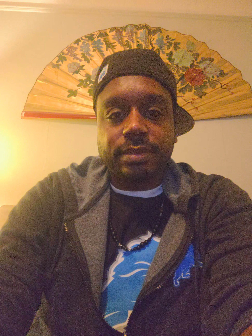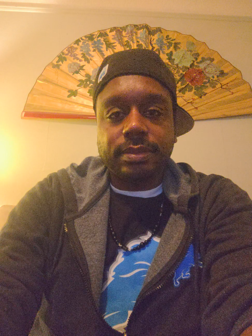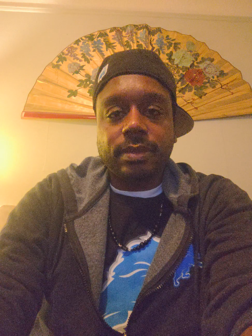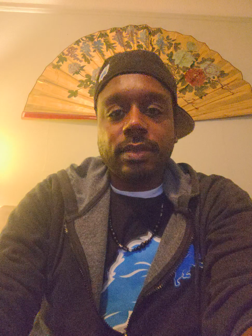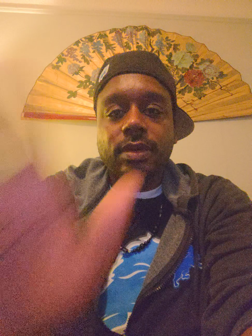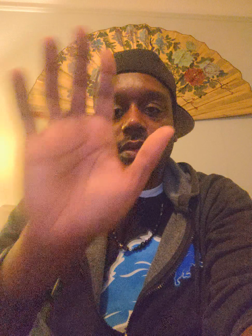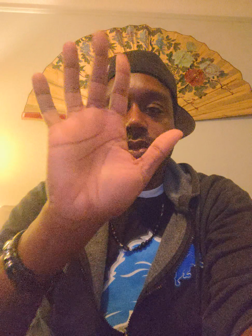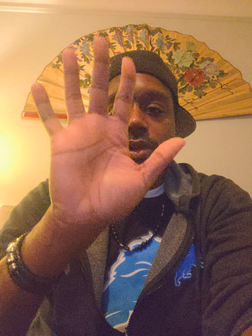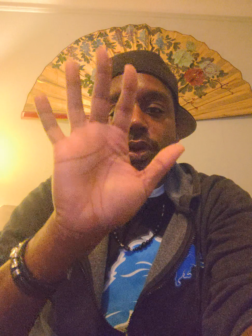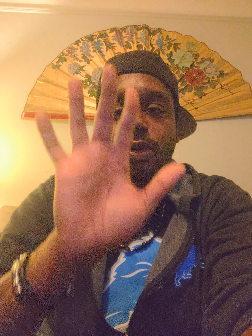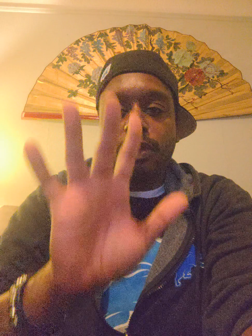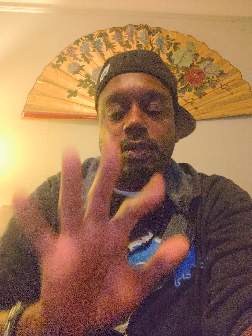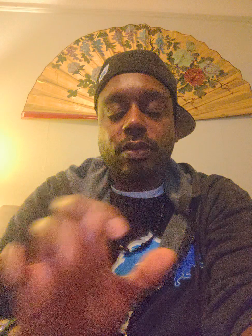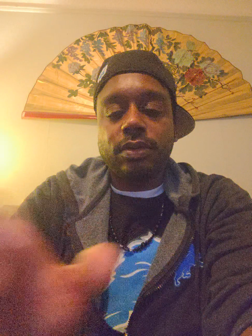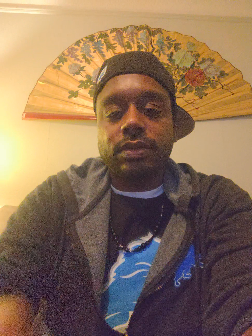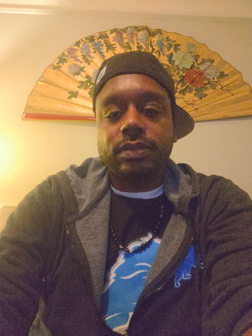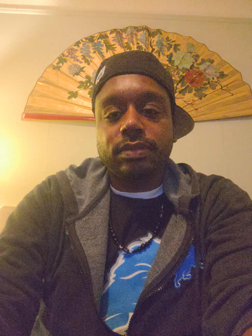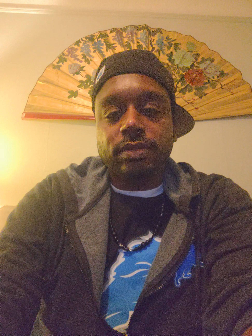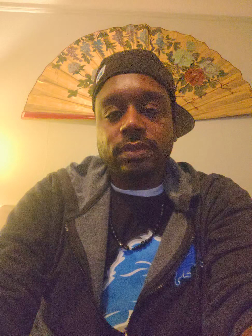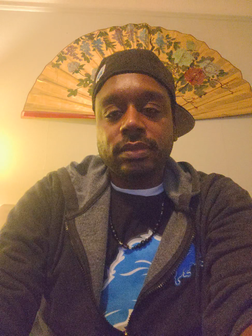snow